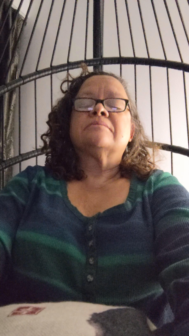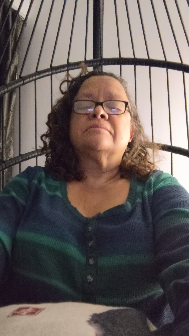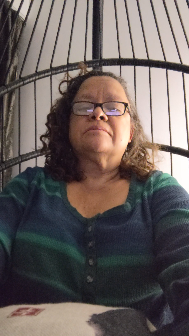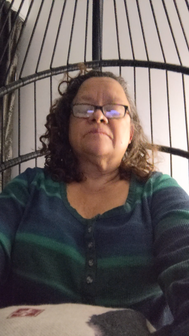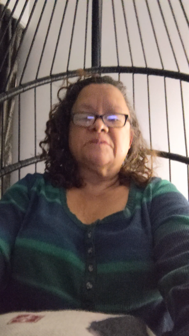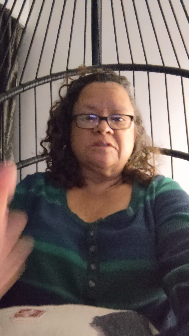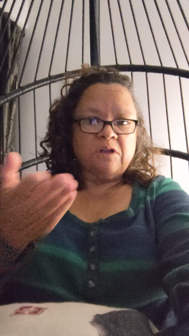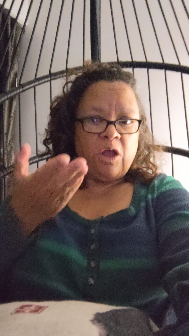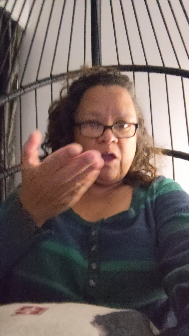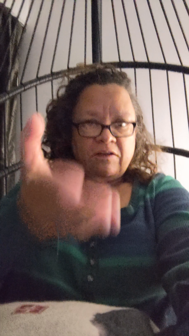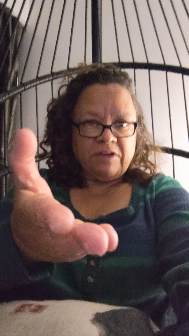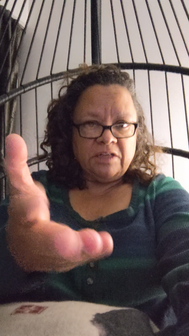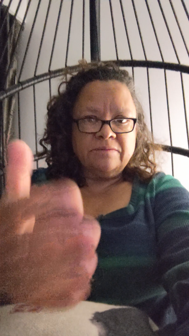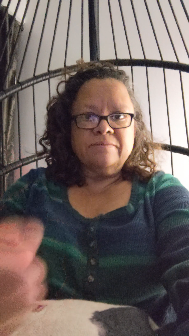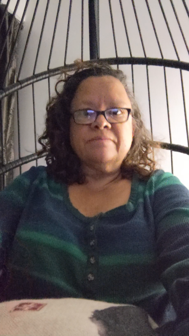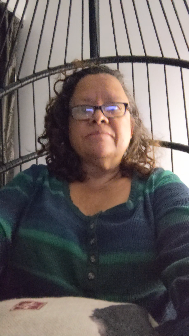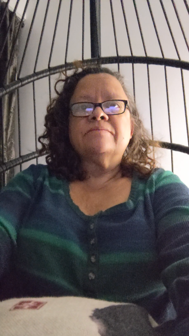oven